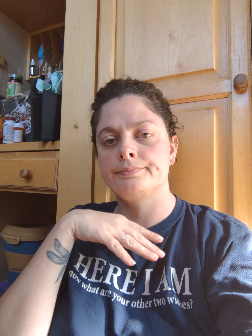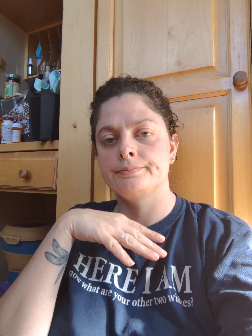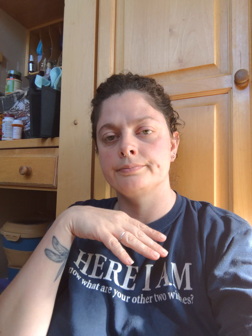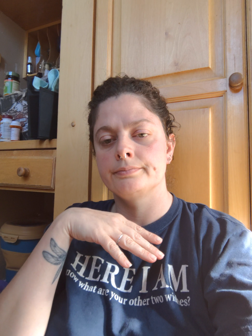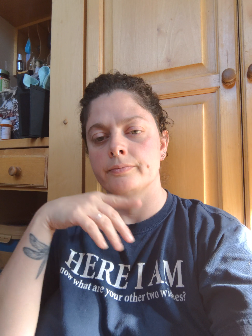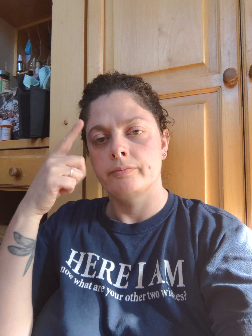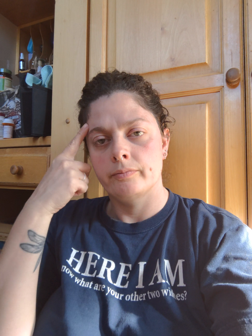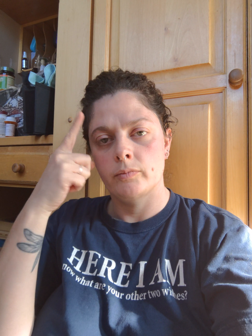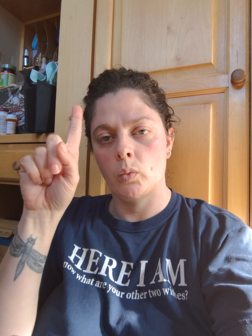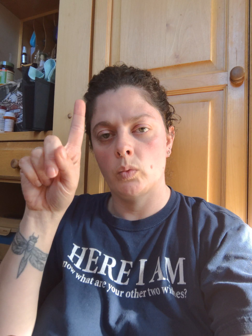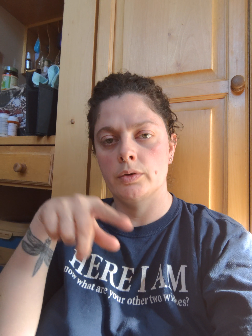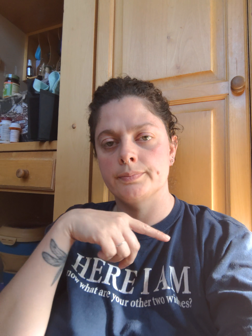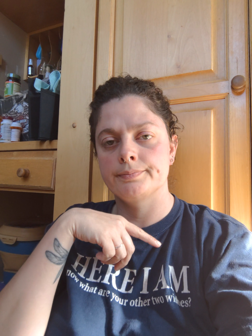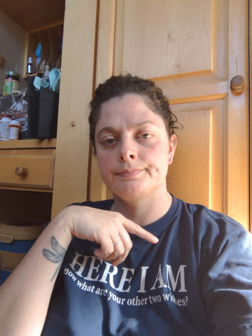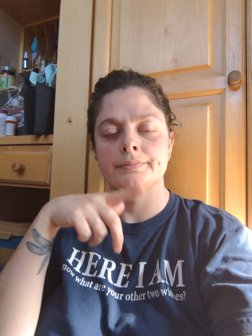for